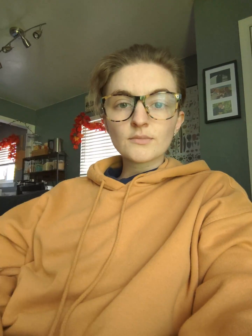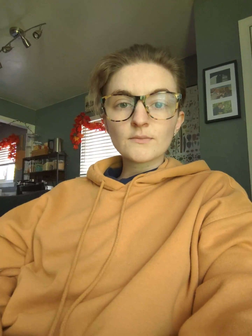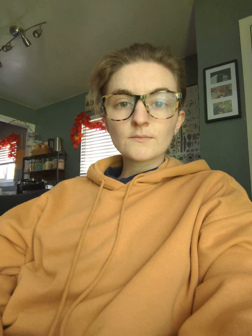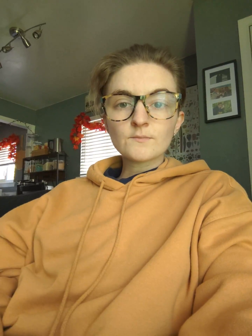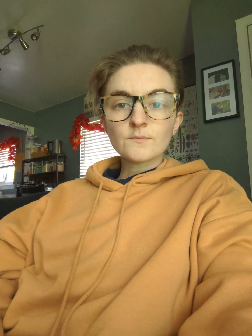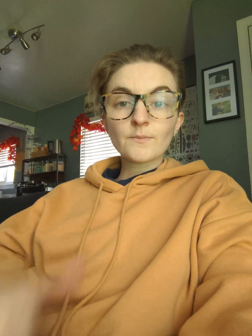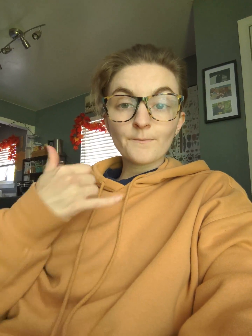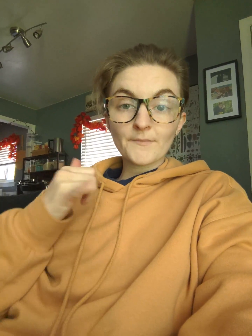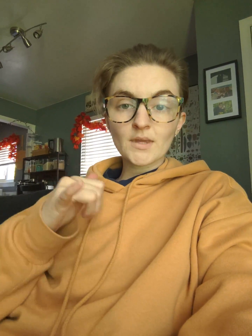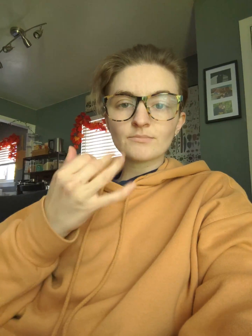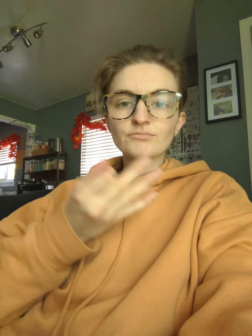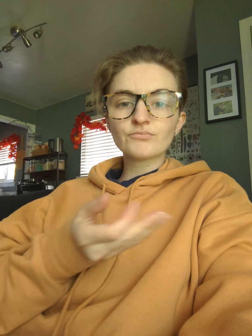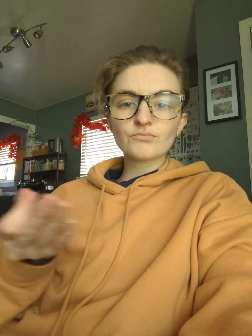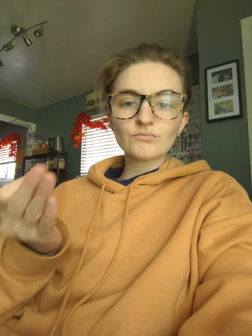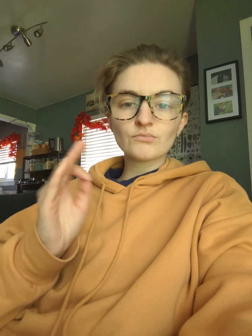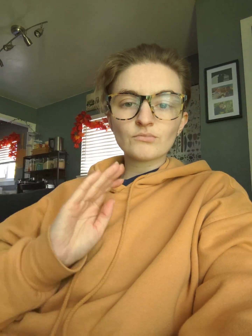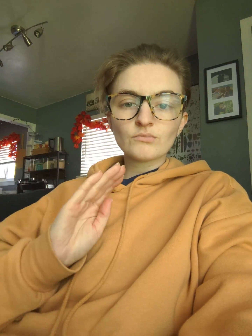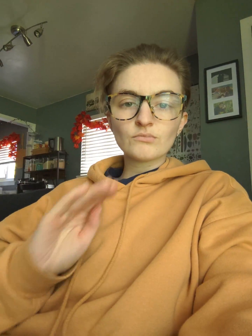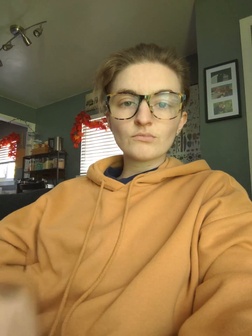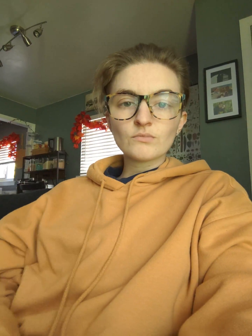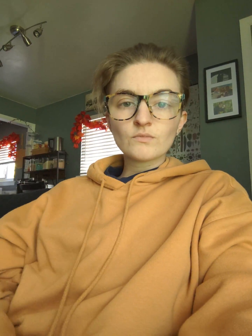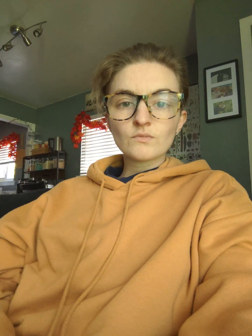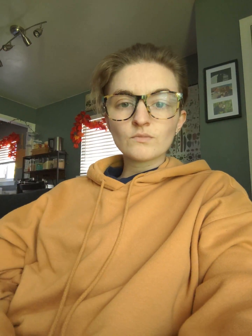playpen